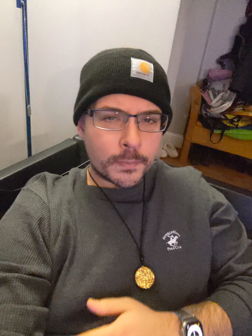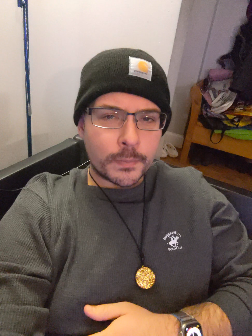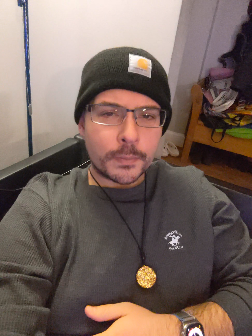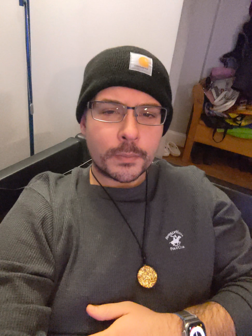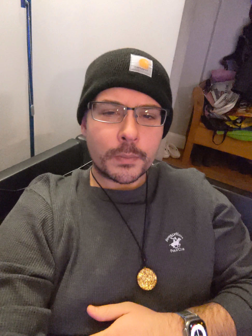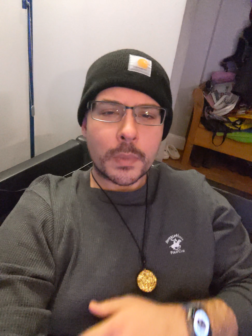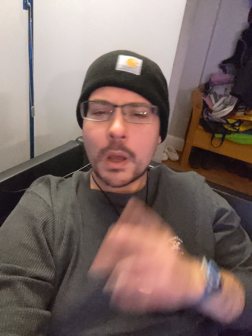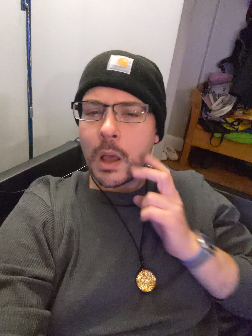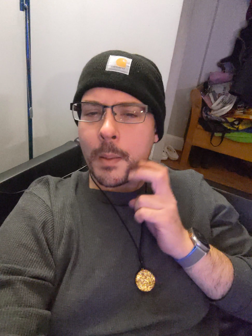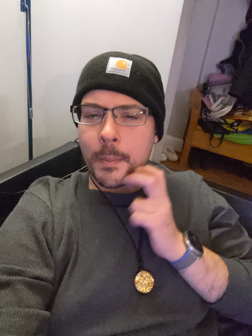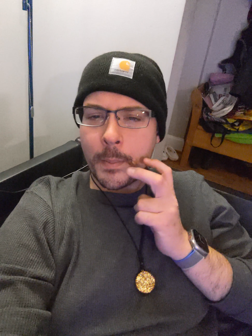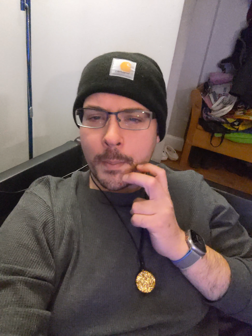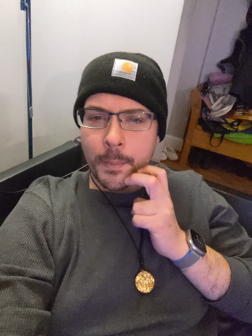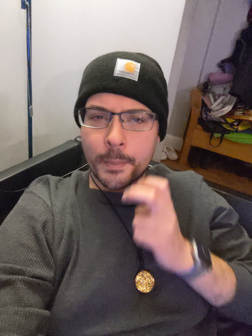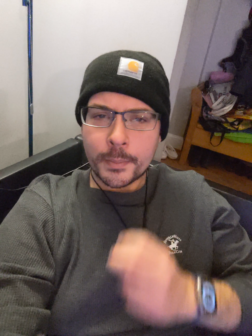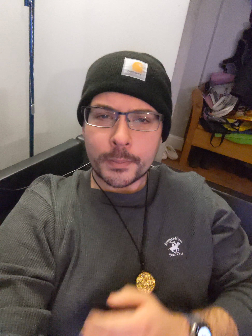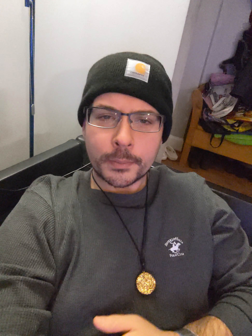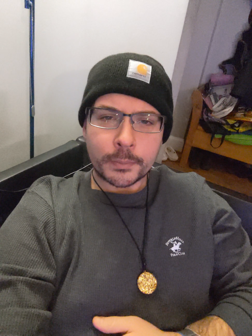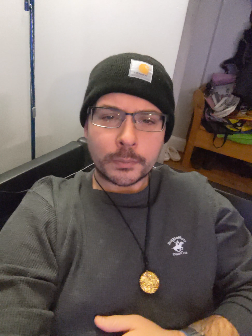gum